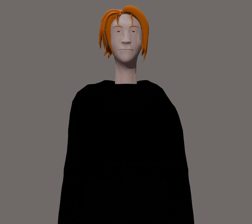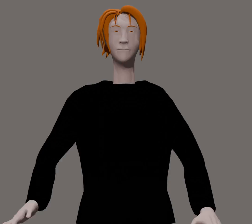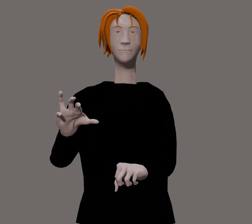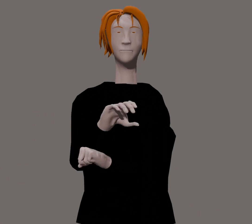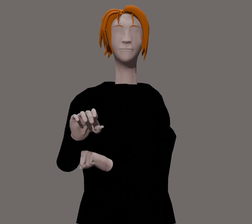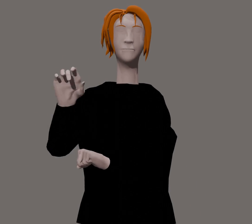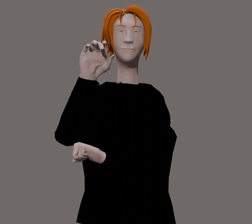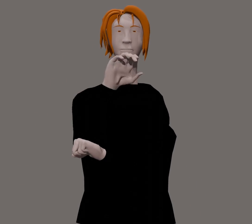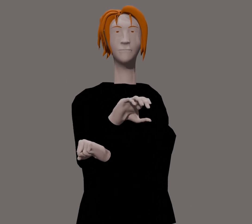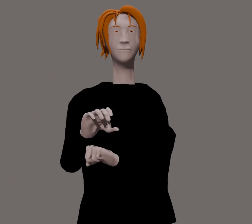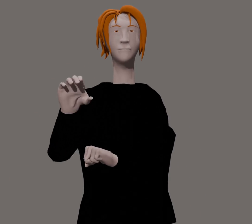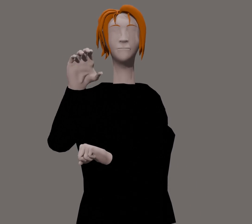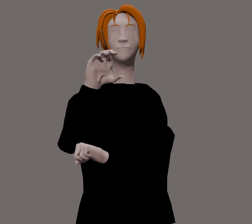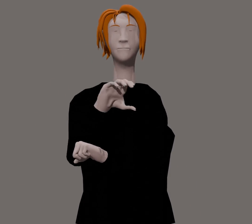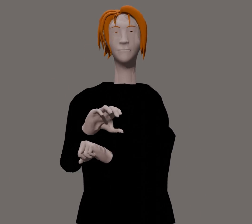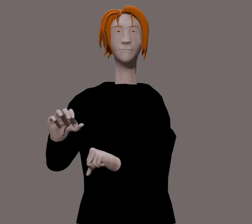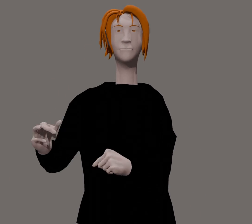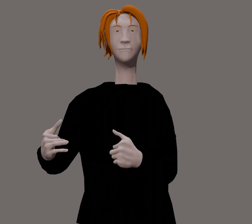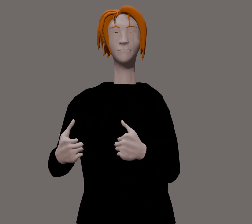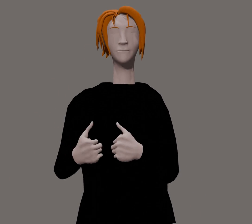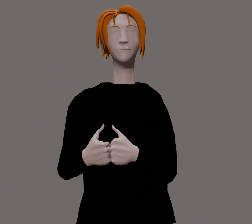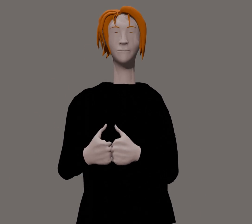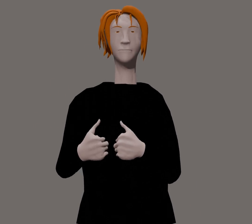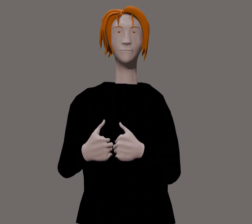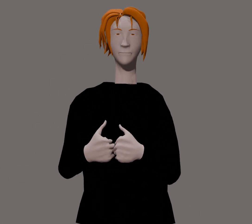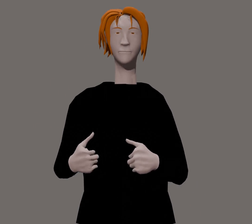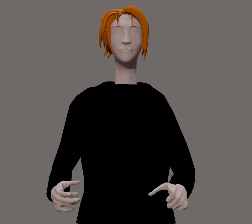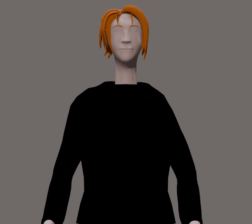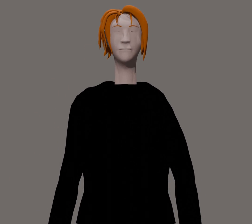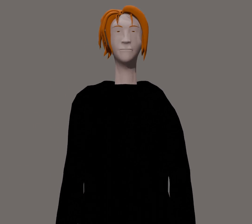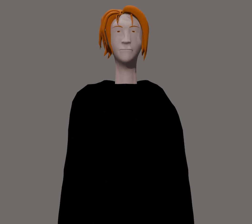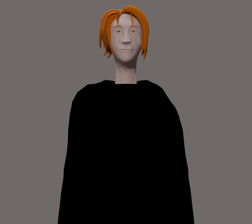Computer Game